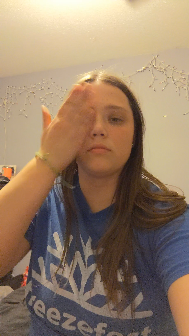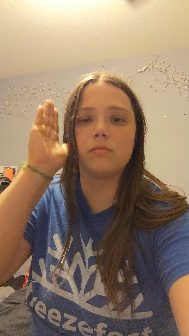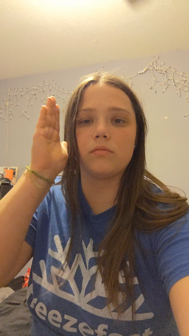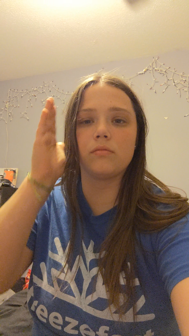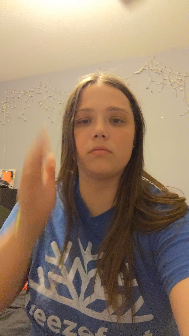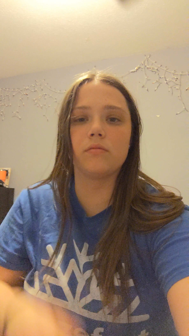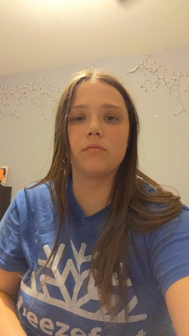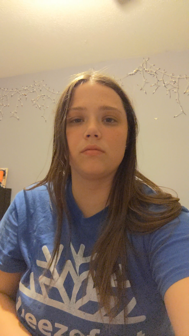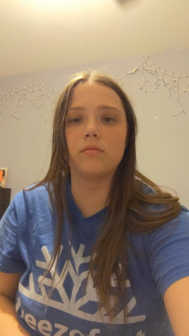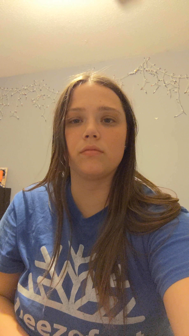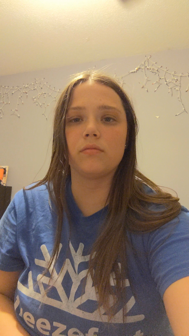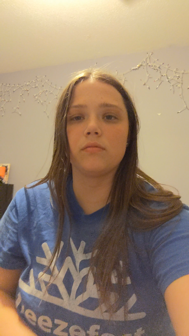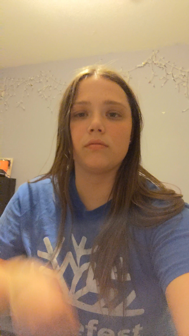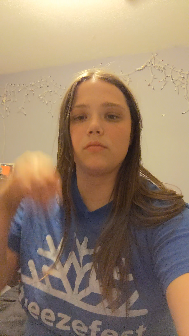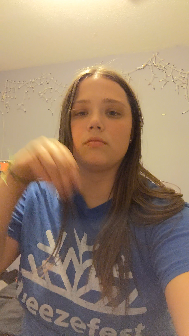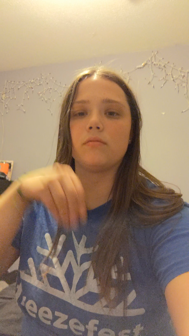inside